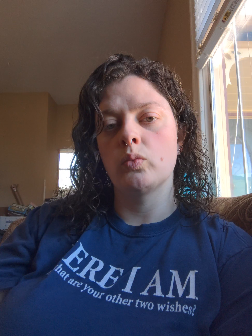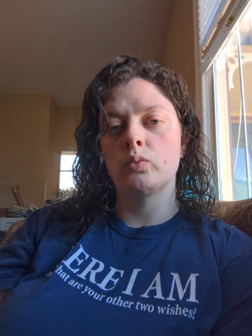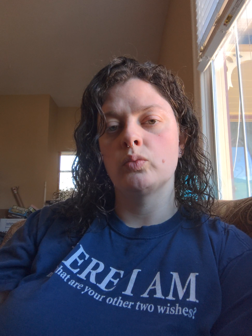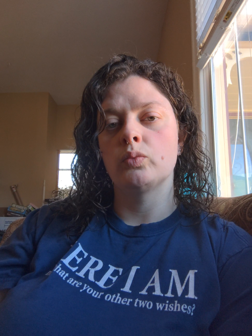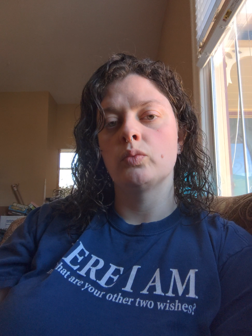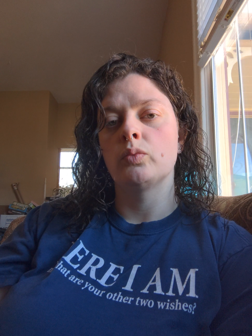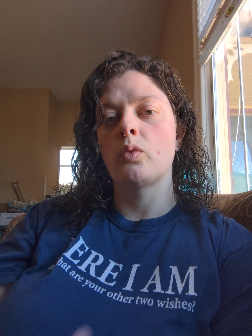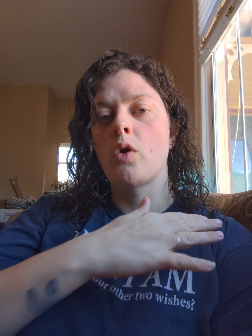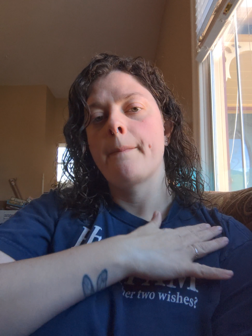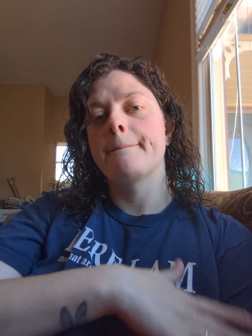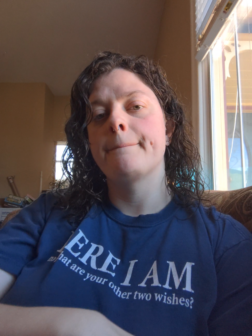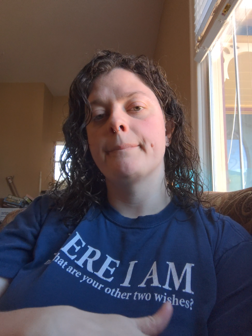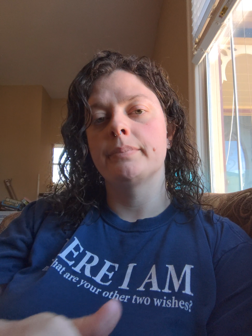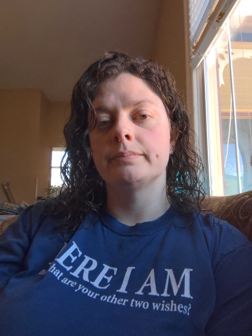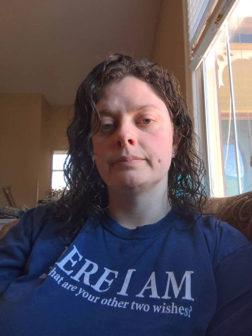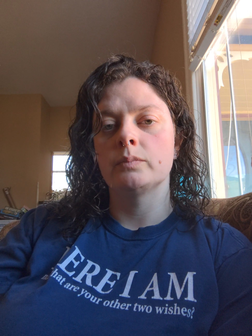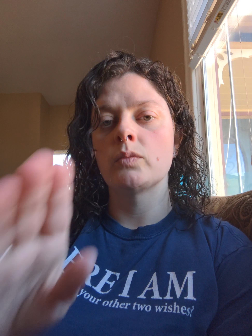arm